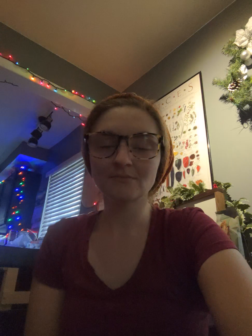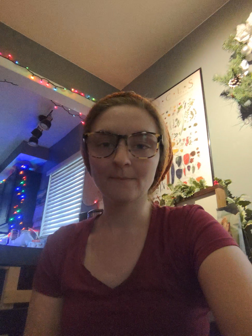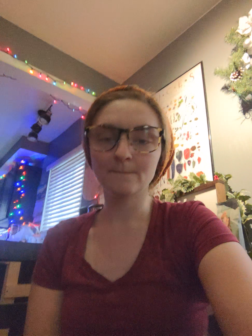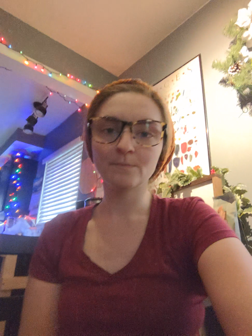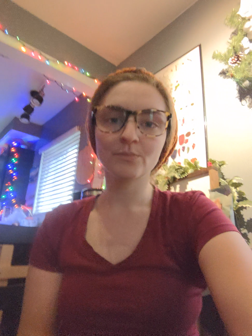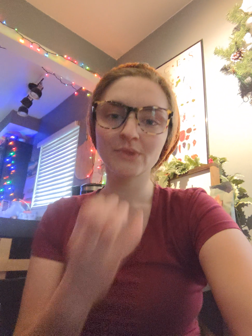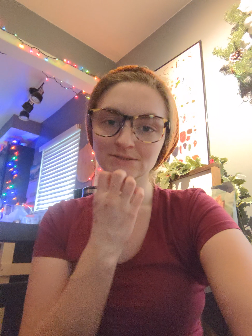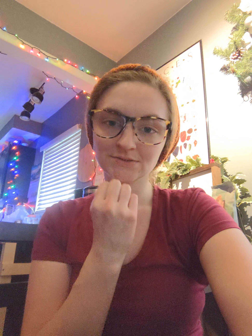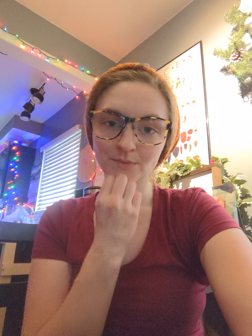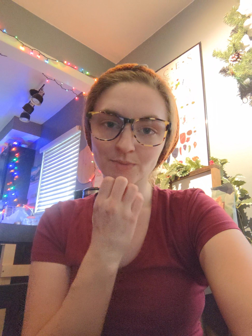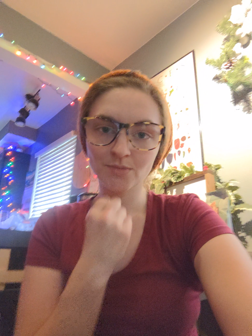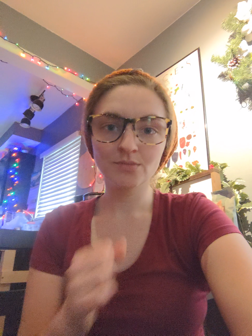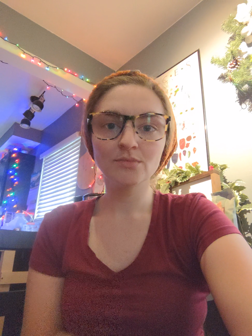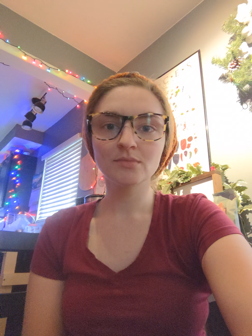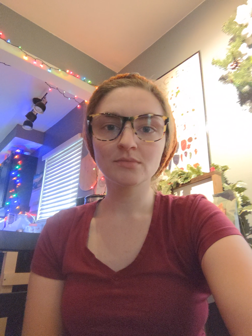underwear